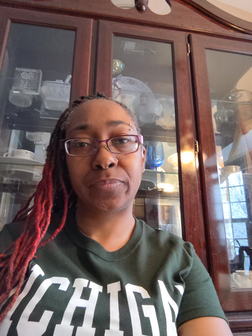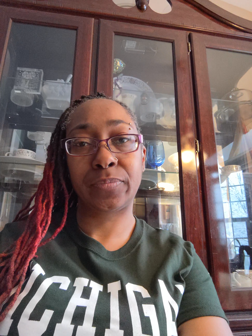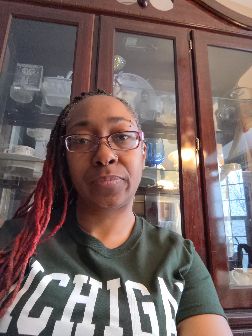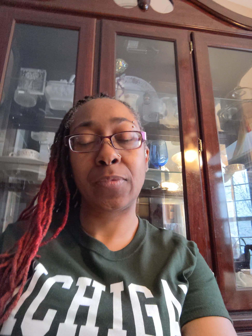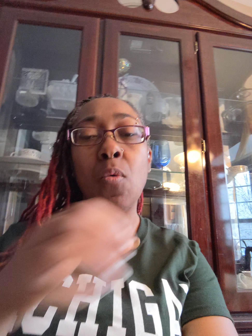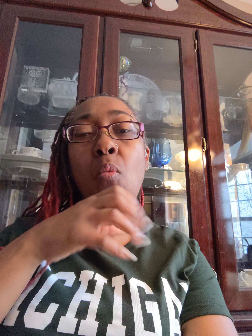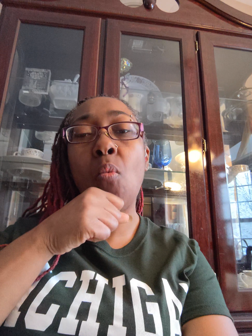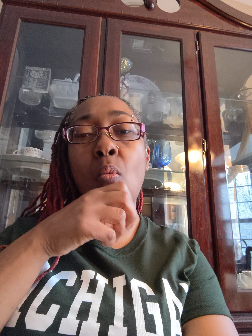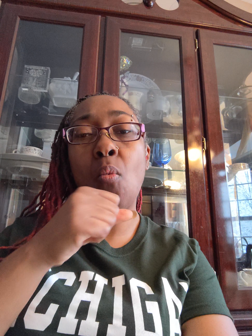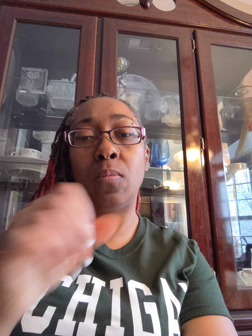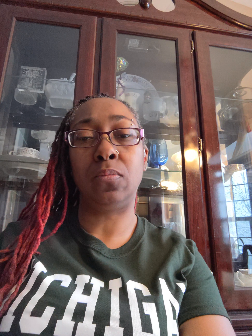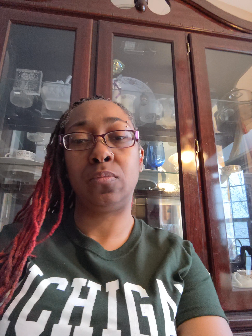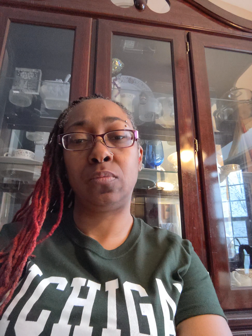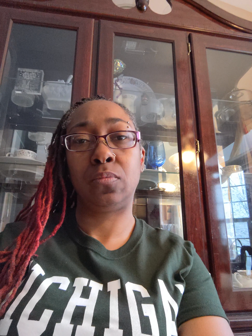orange